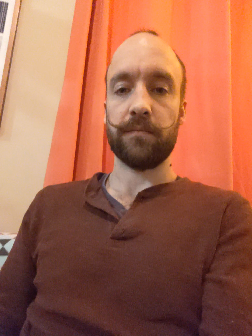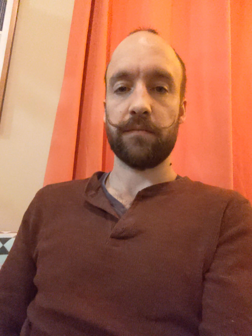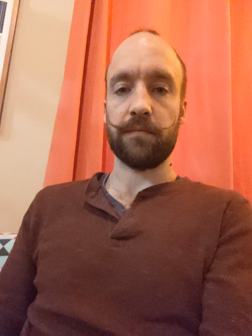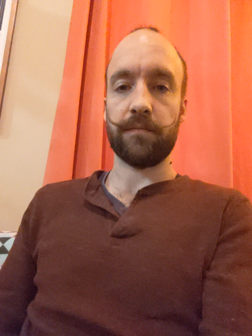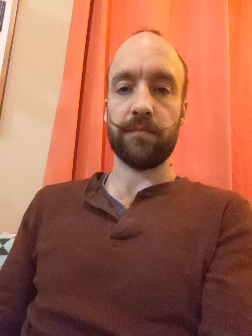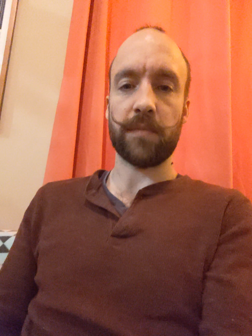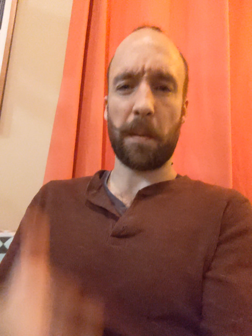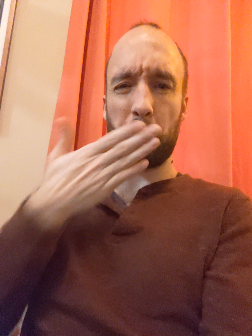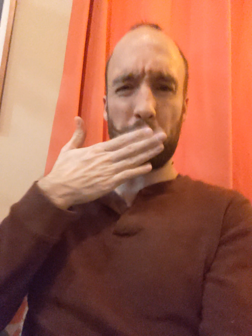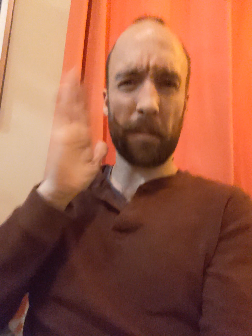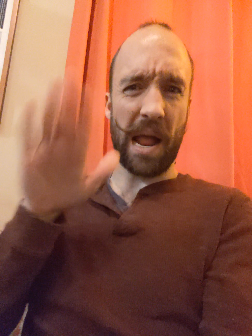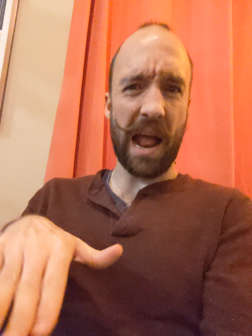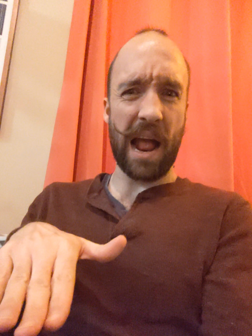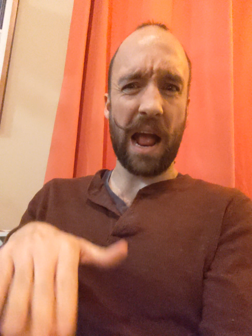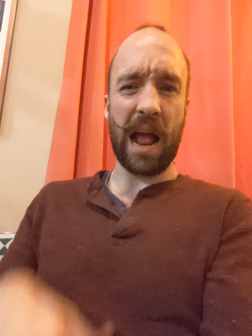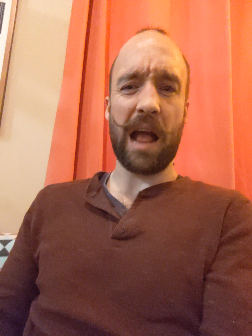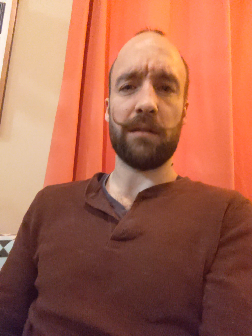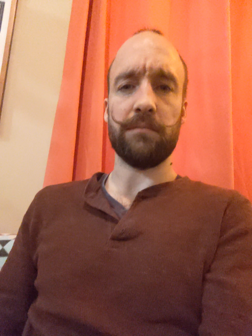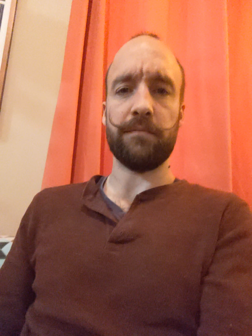bad